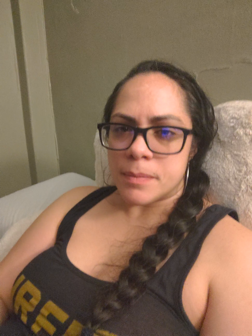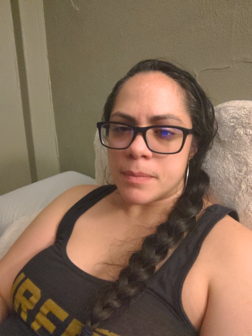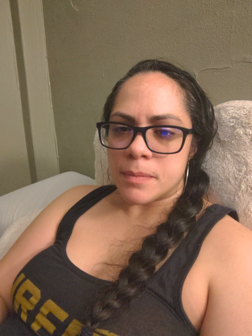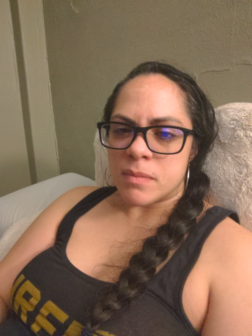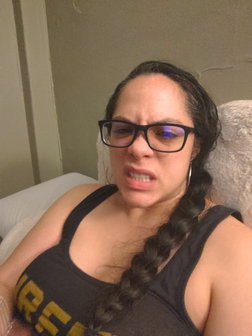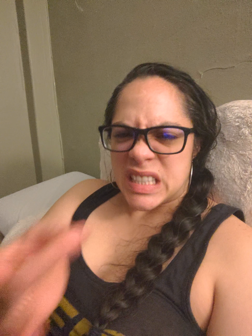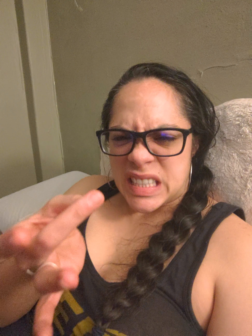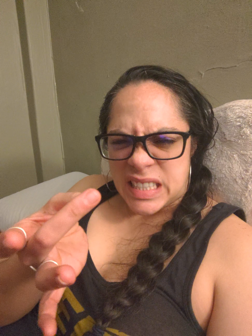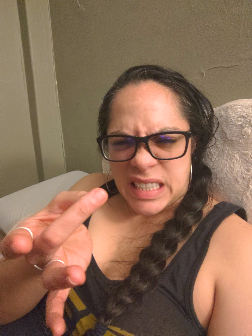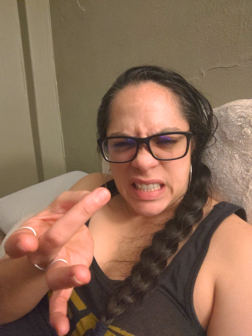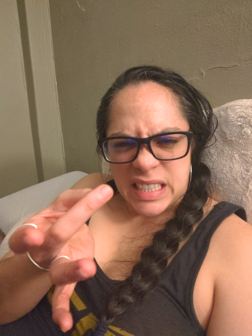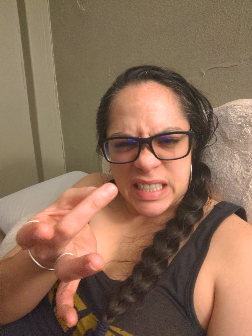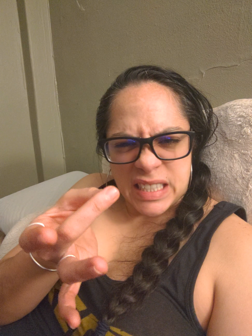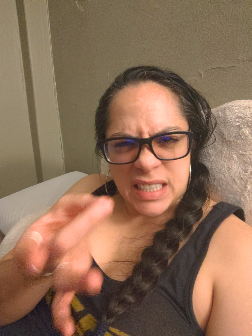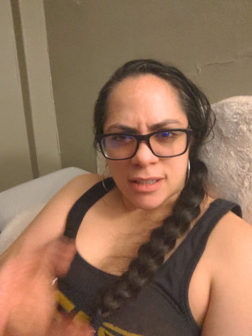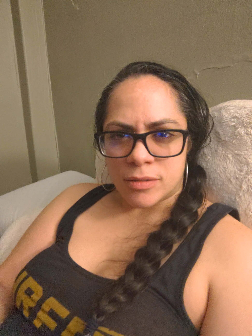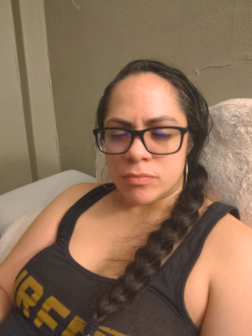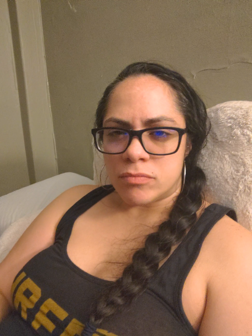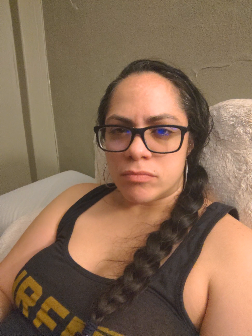sticky